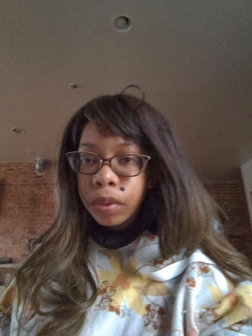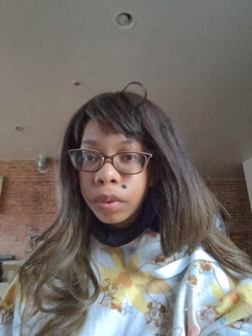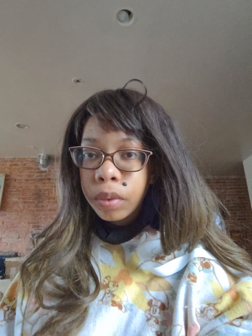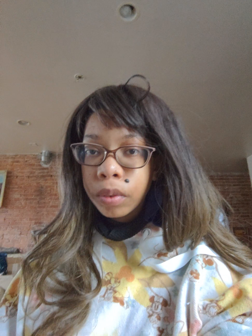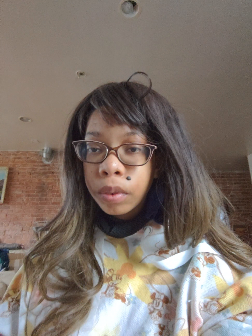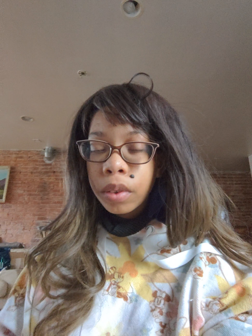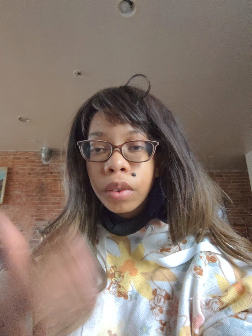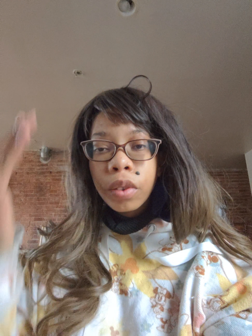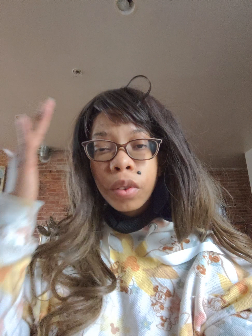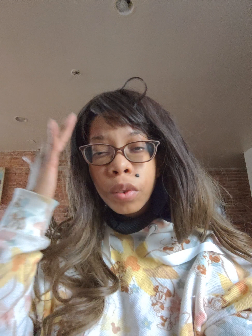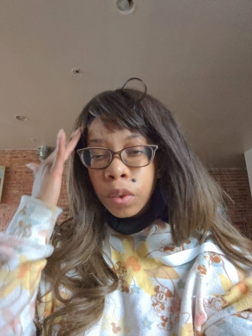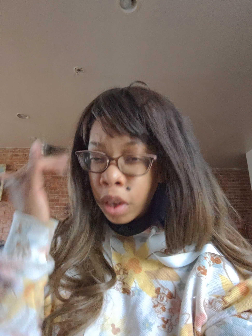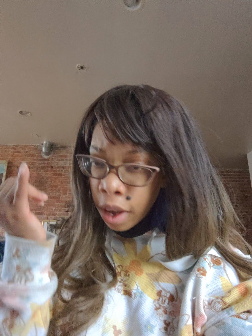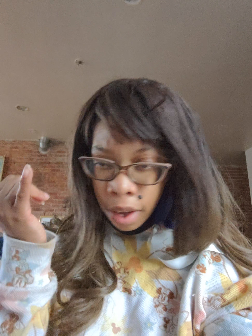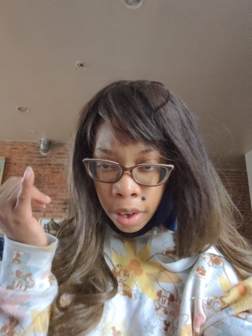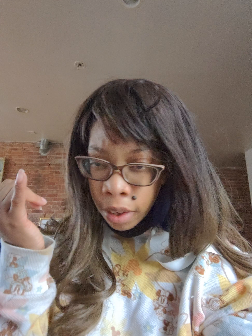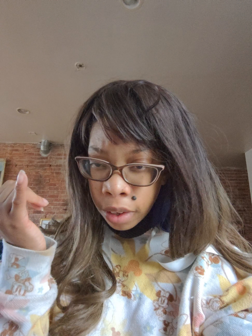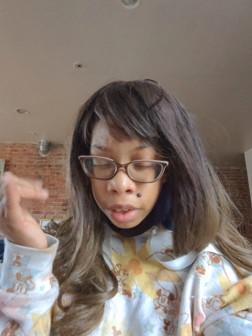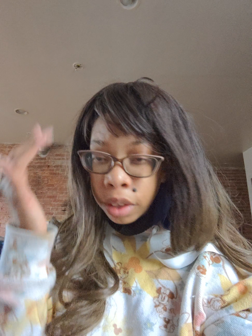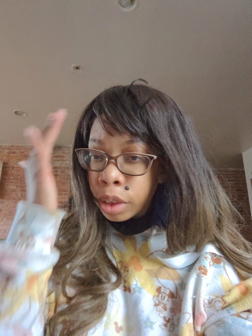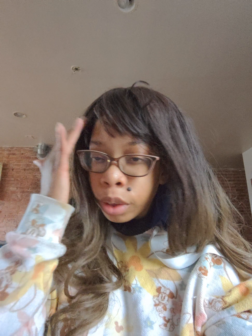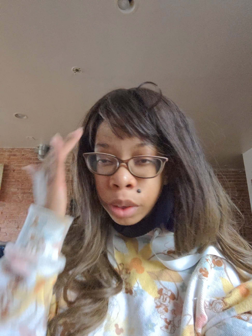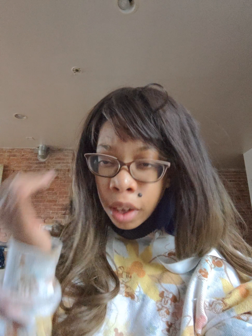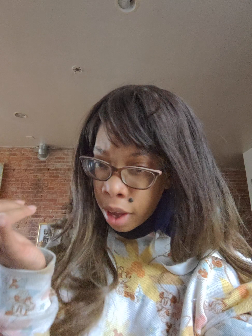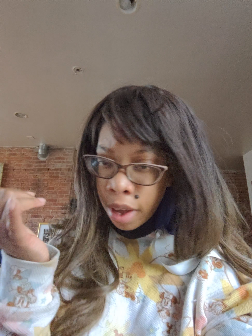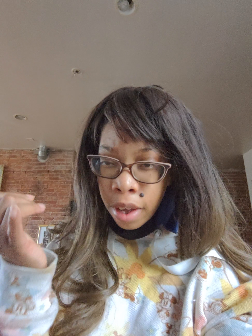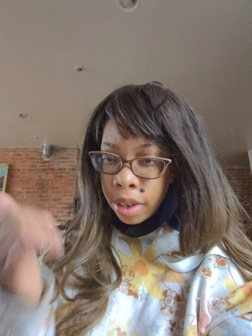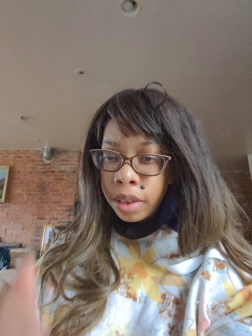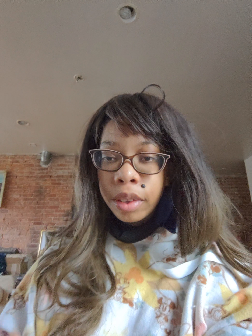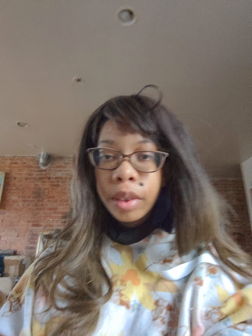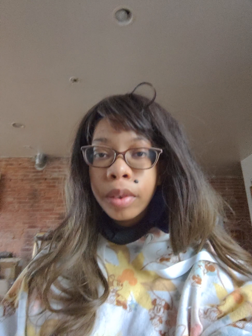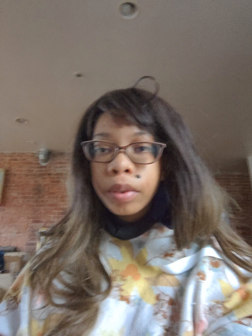why